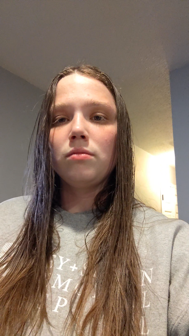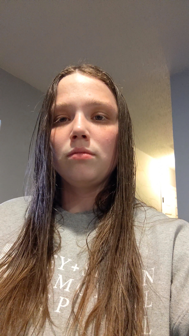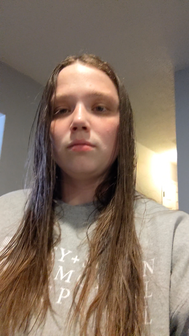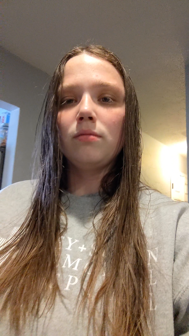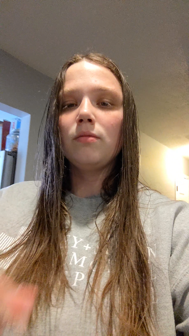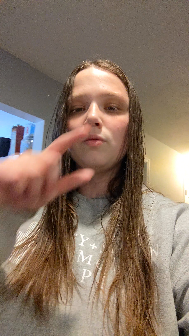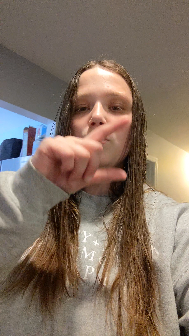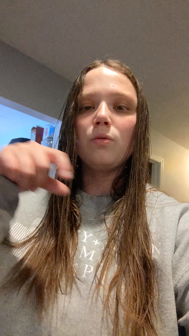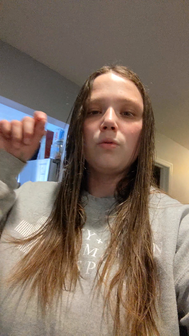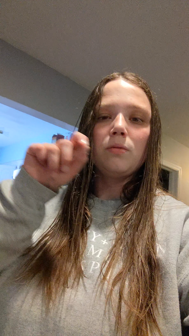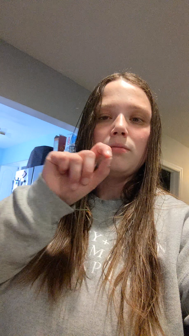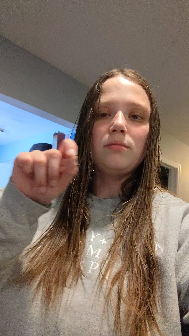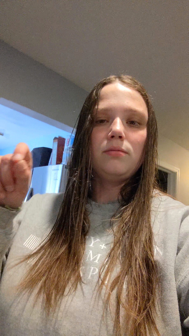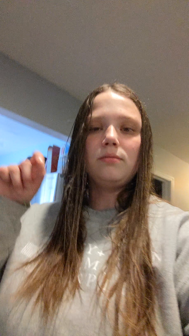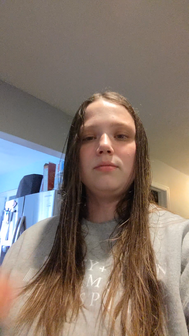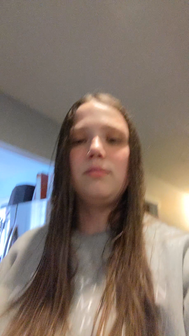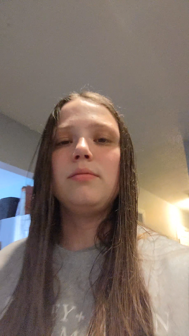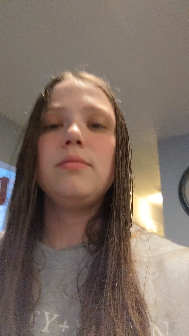peas